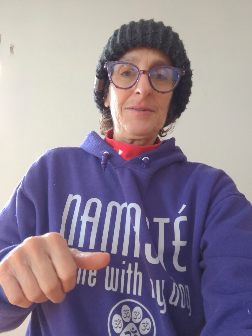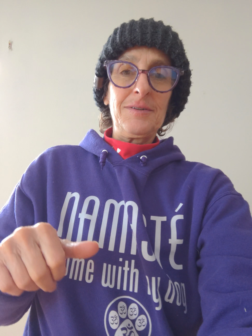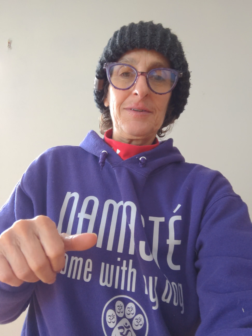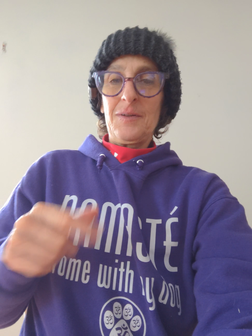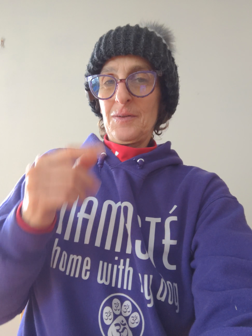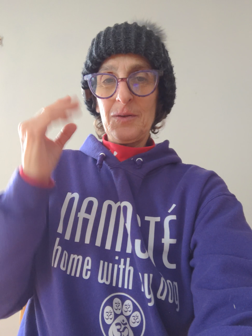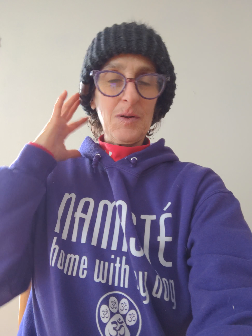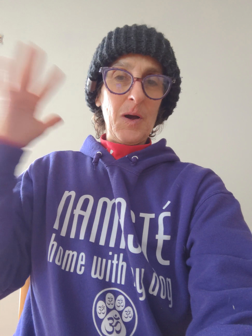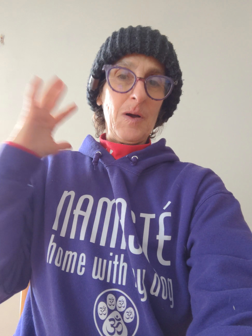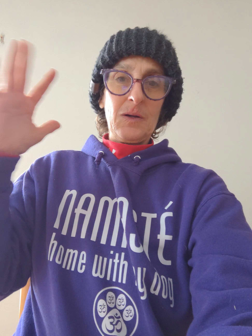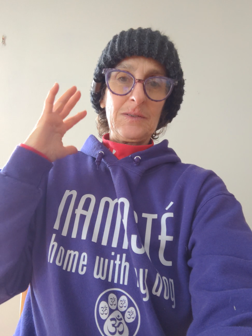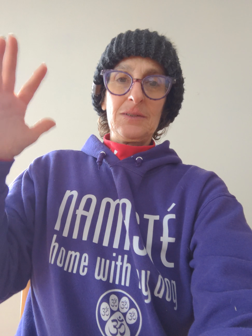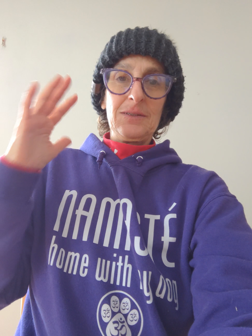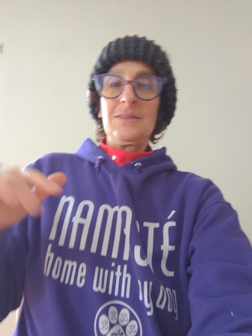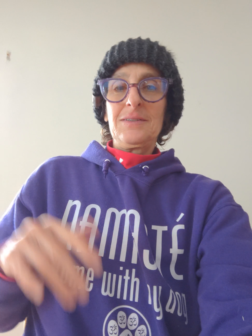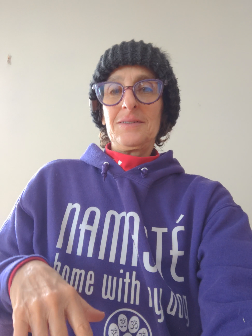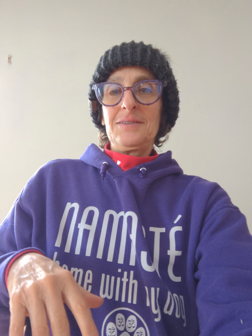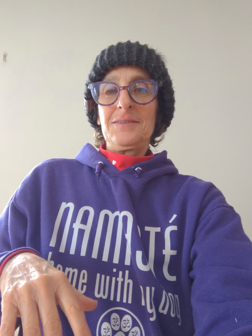noisy